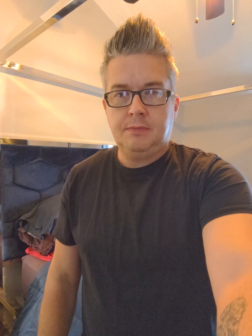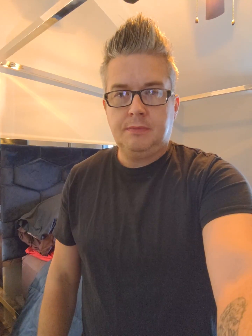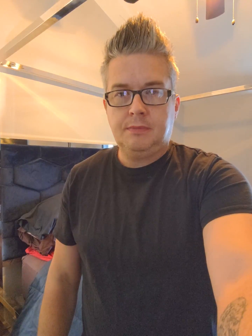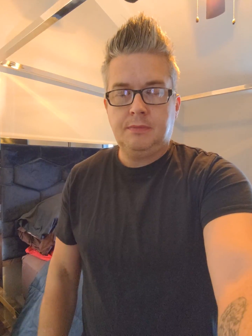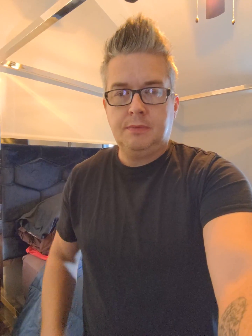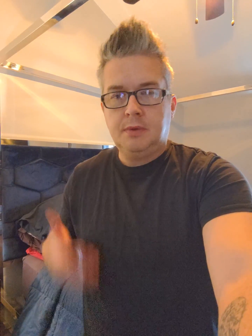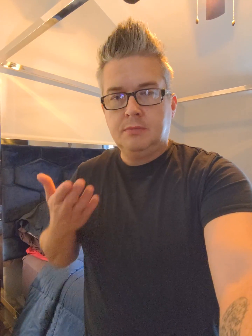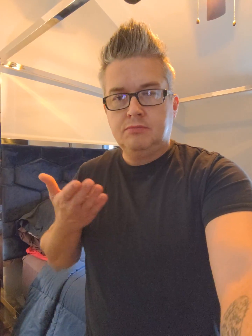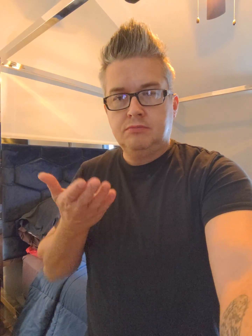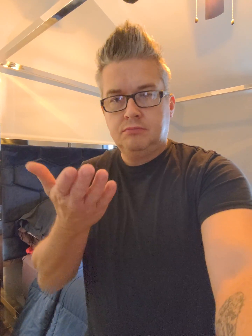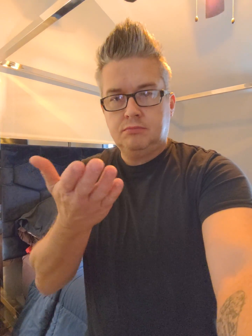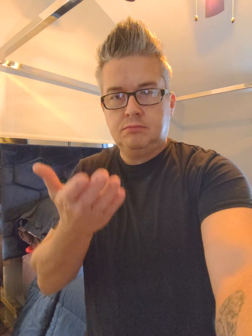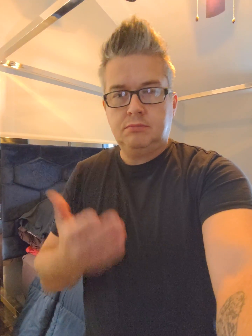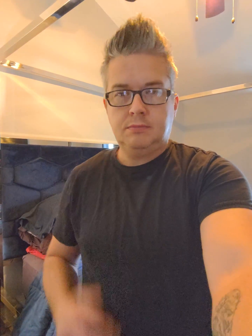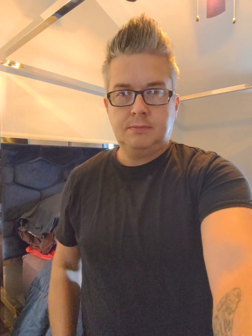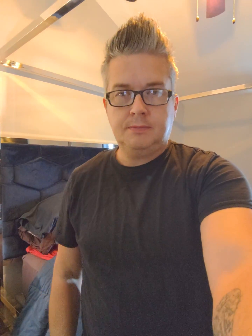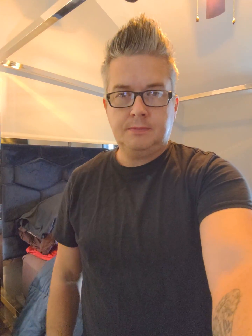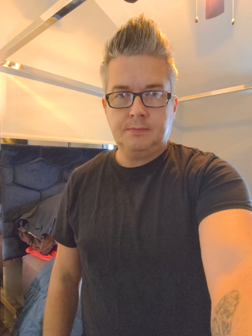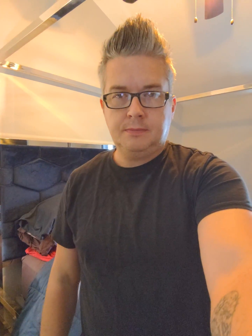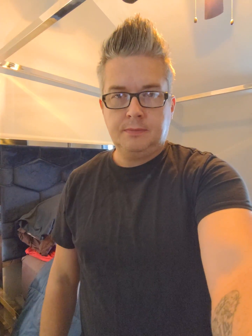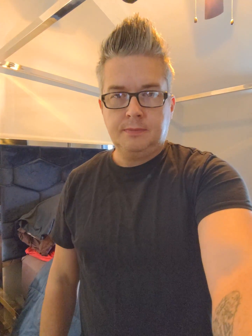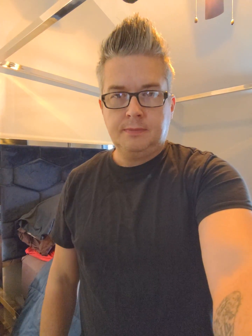oven